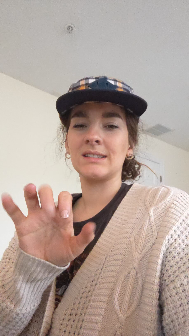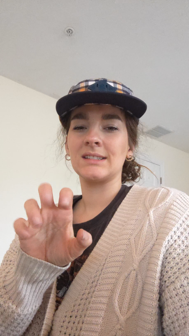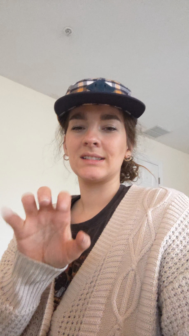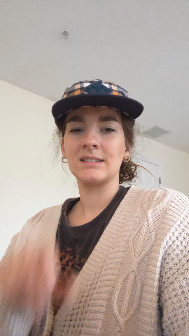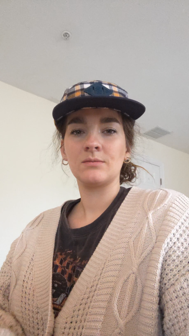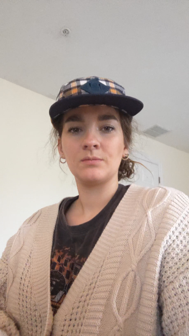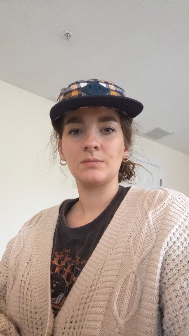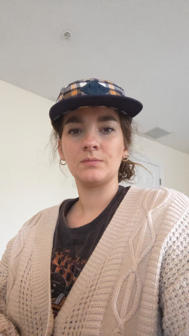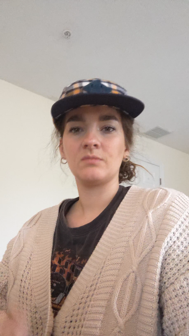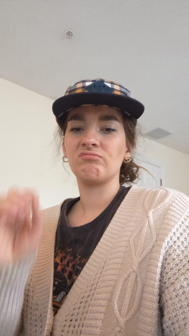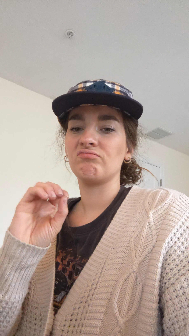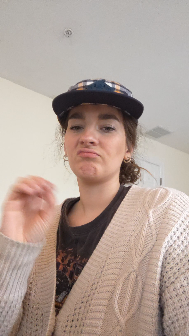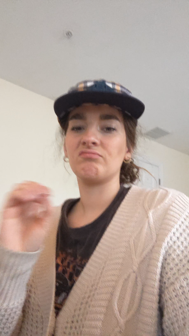none